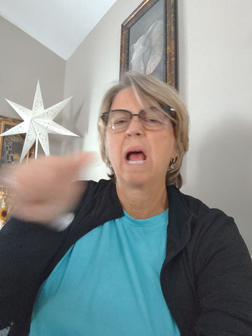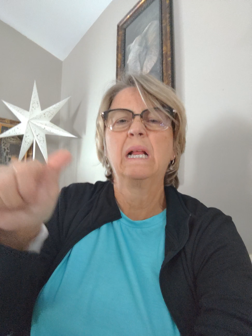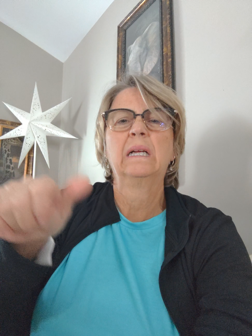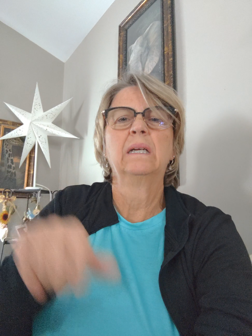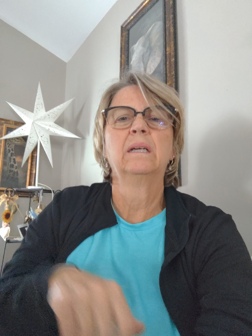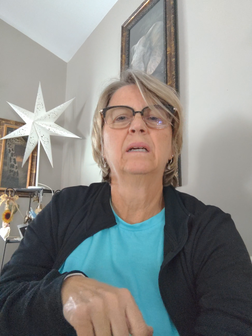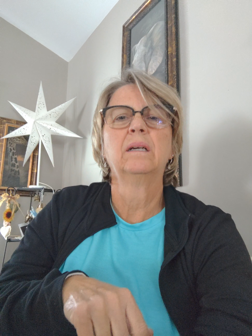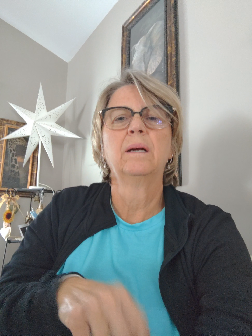any